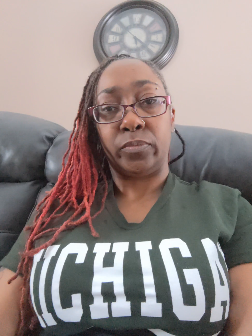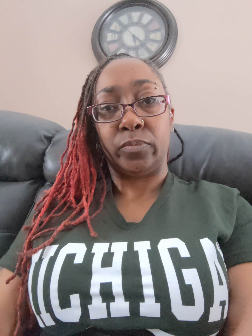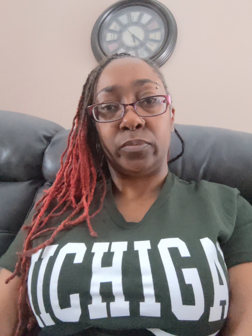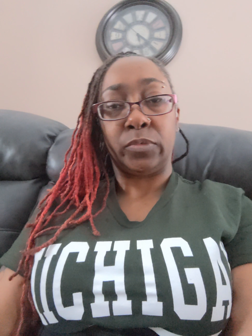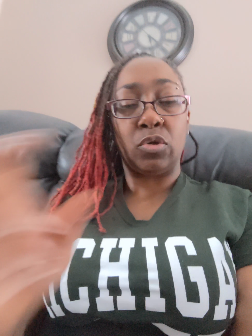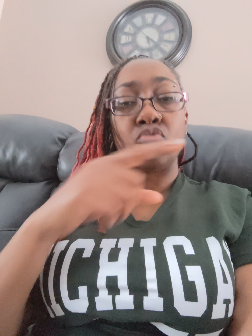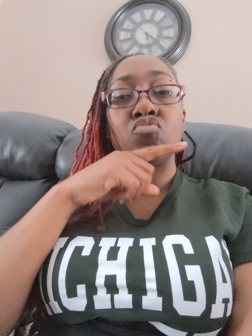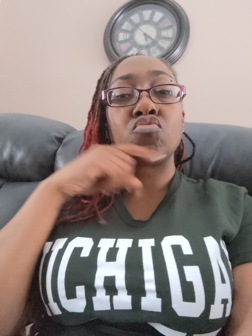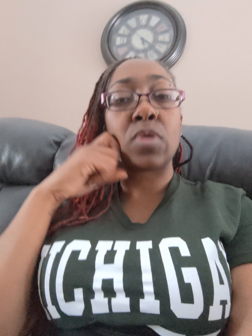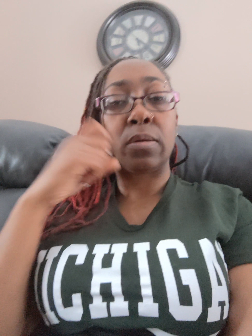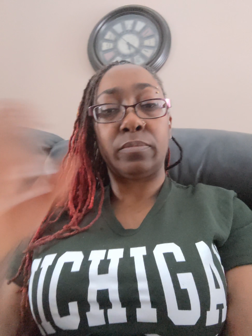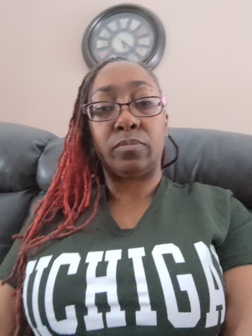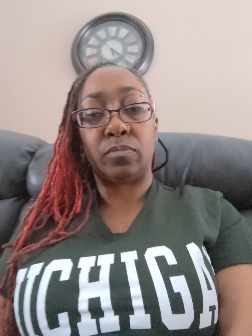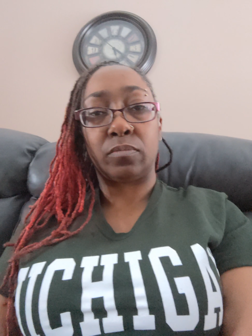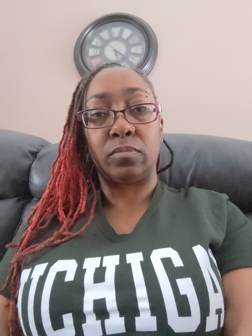dry